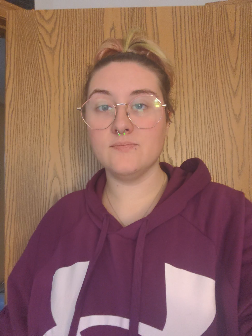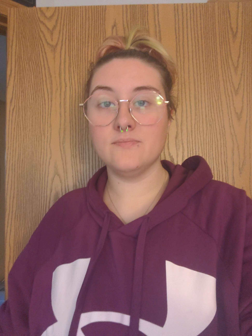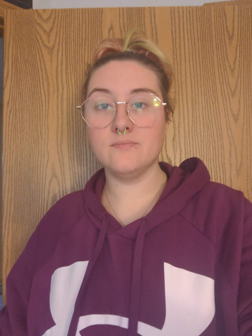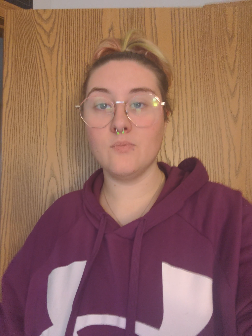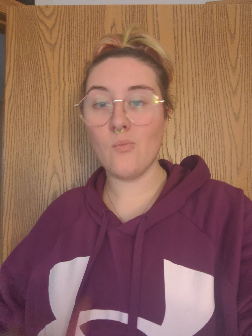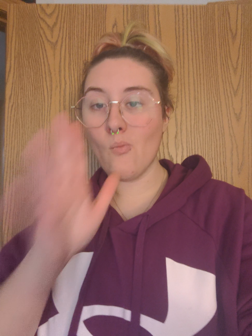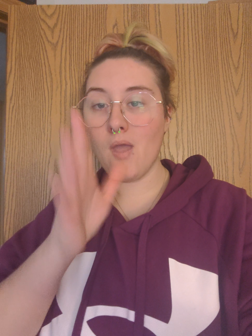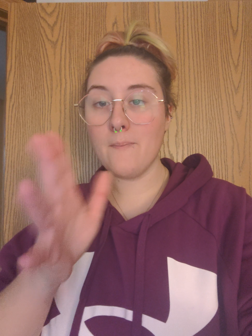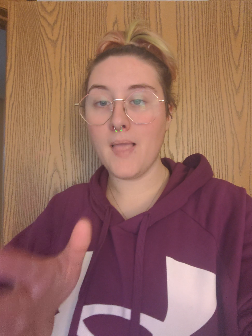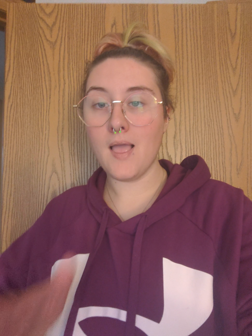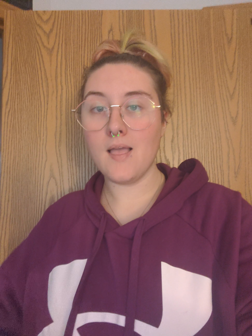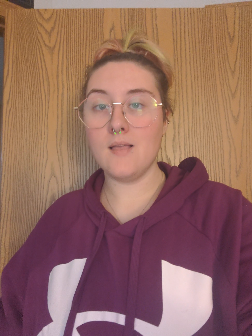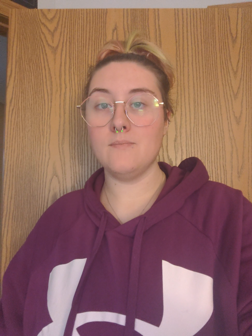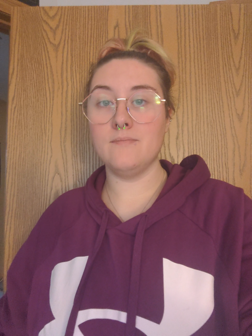grandma